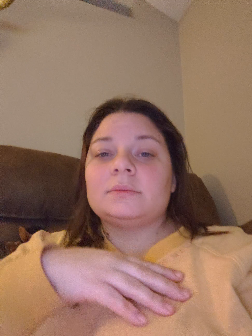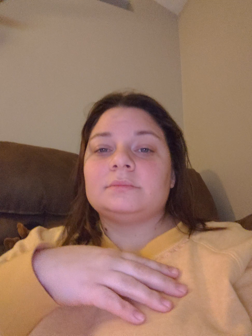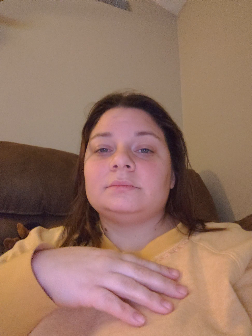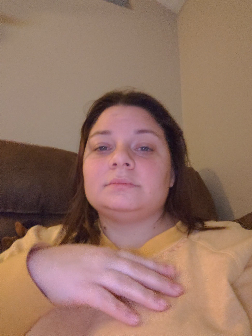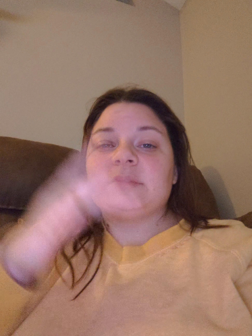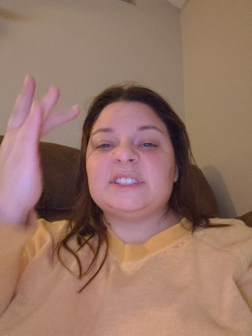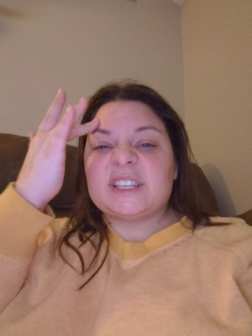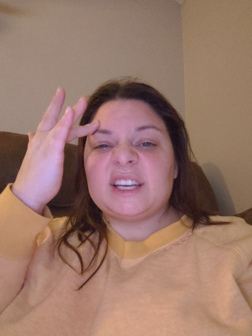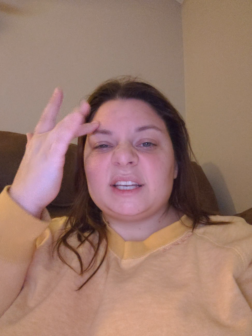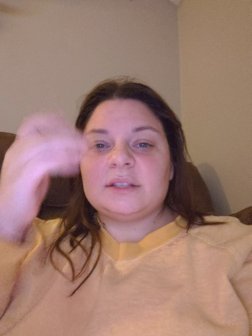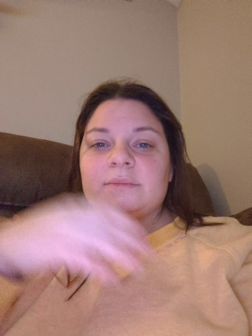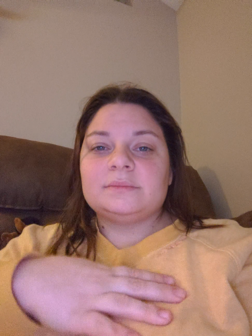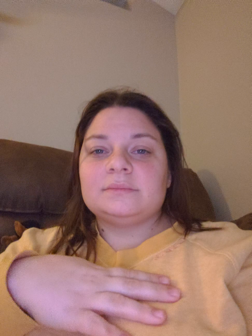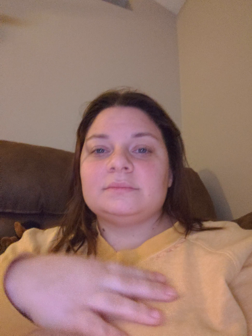sick